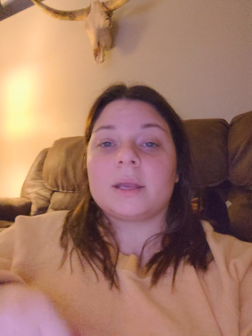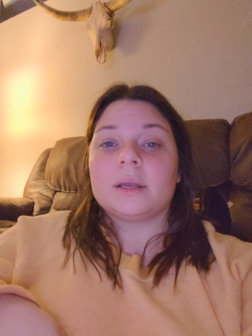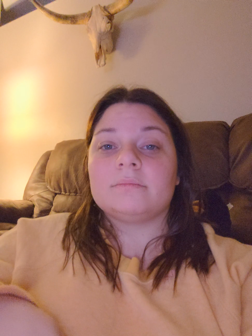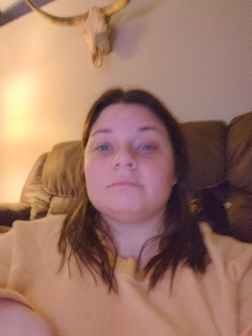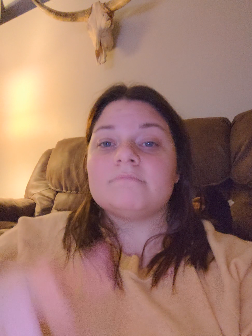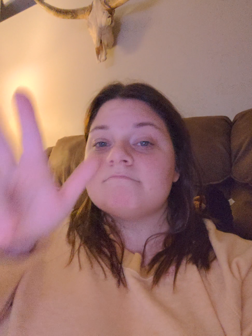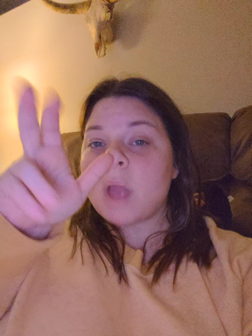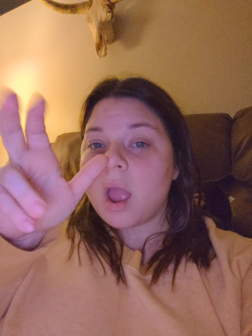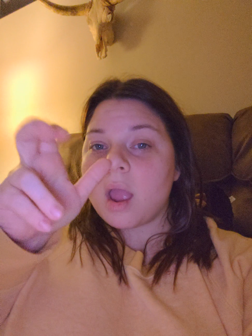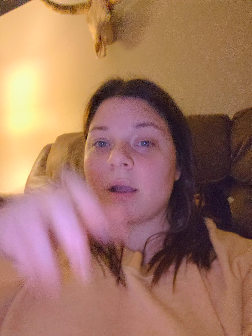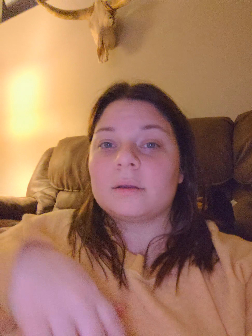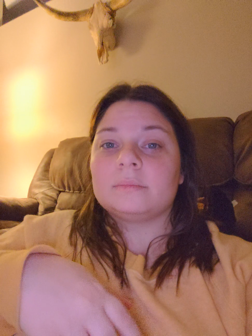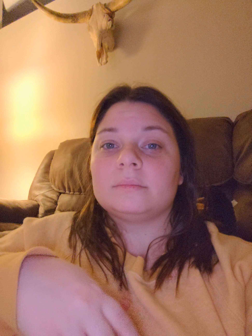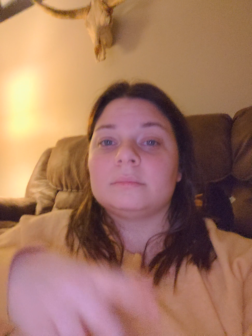bug